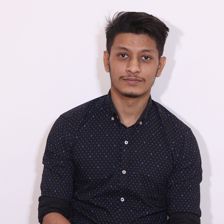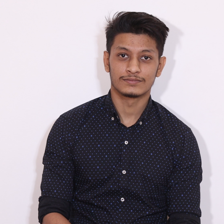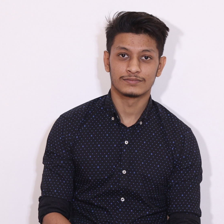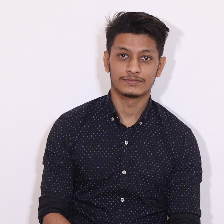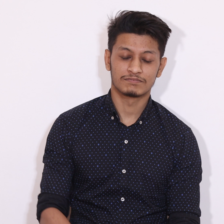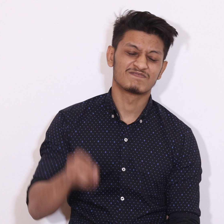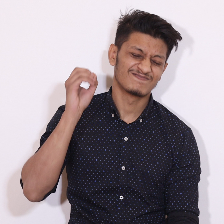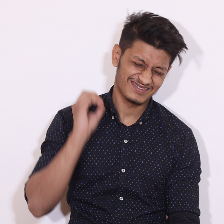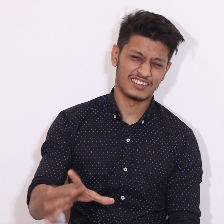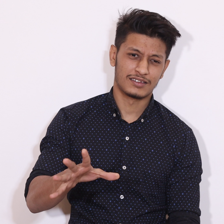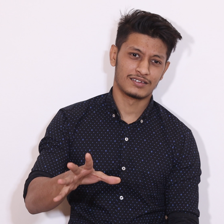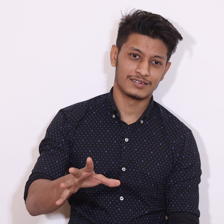bad